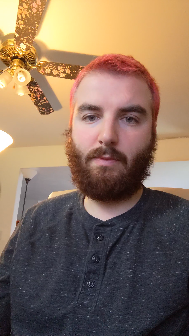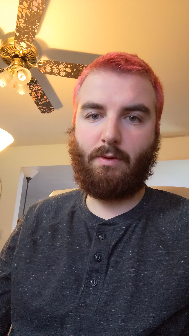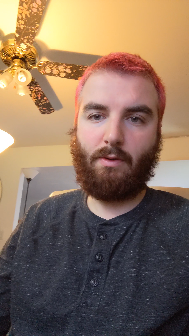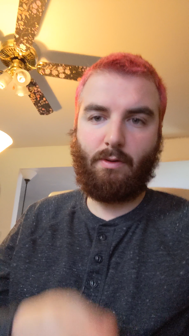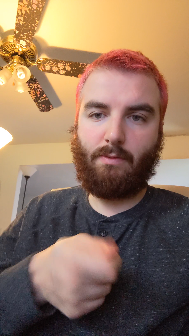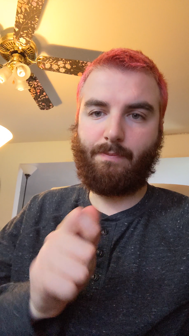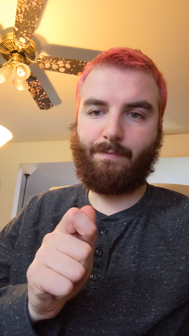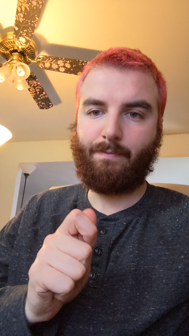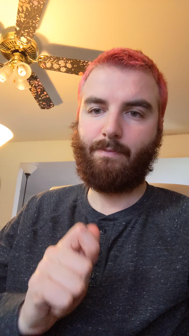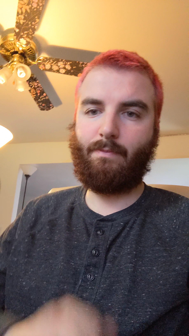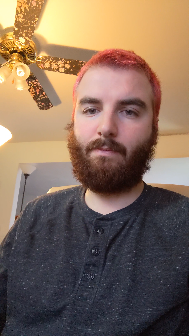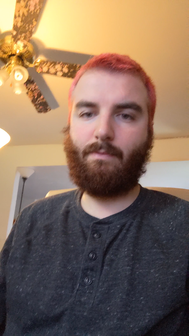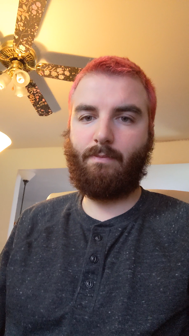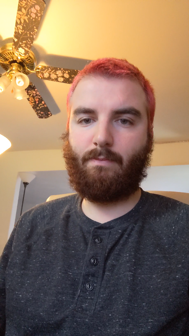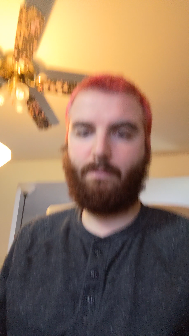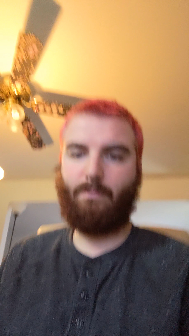shovel